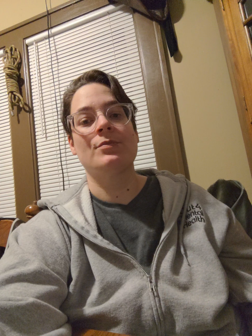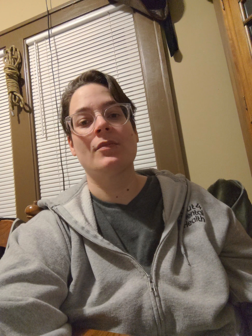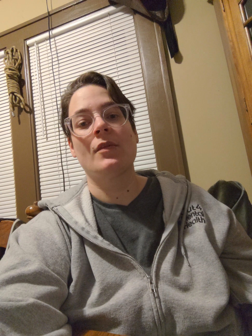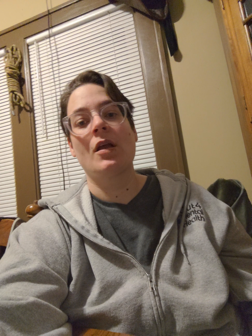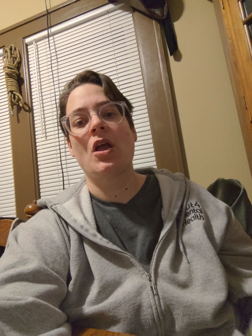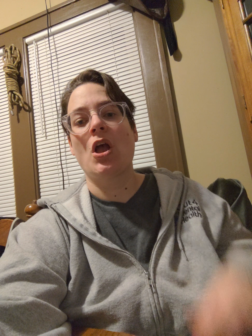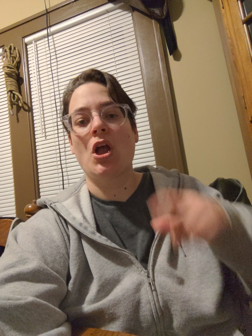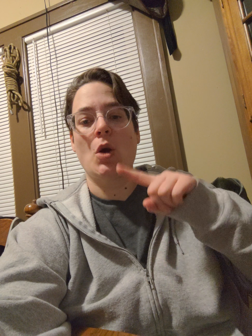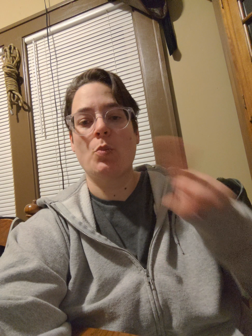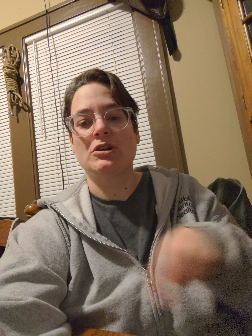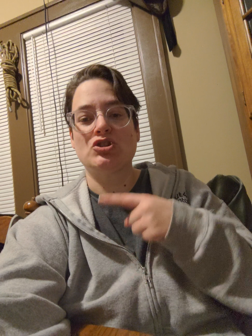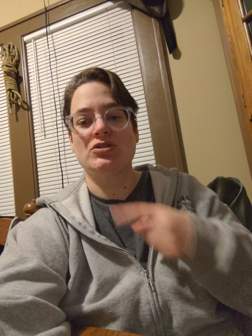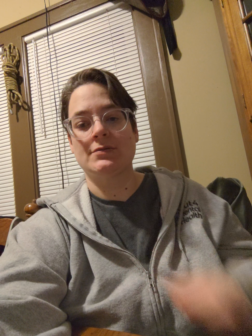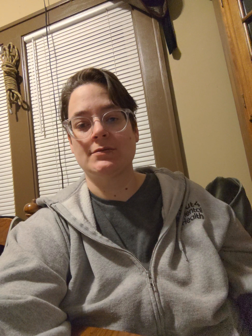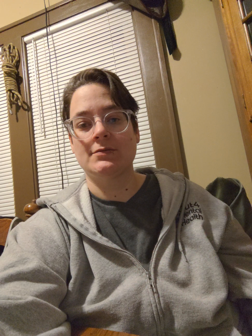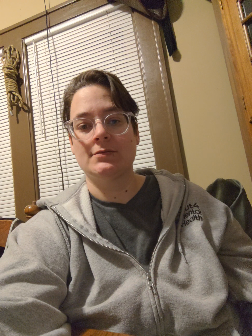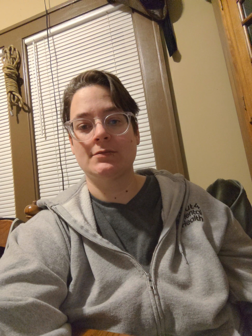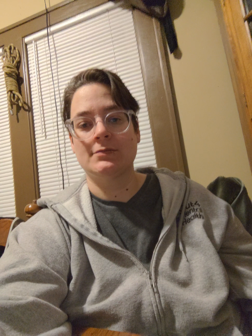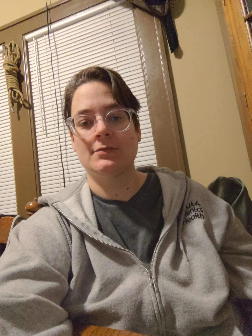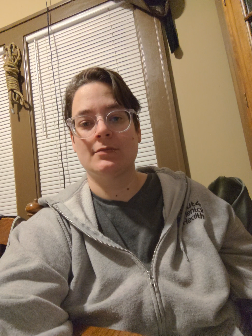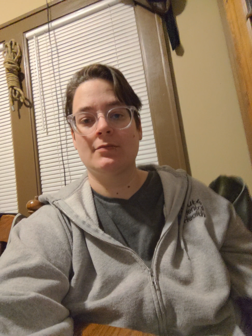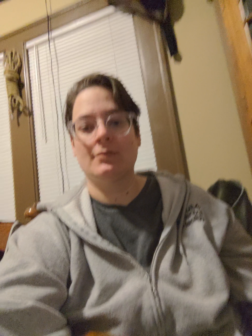garbage